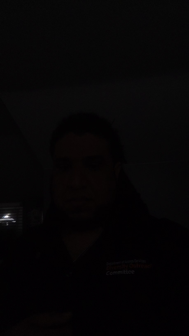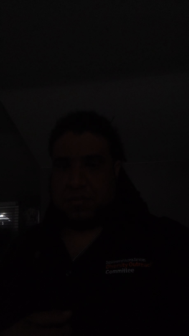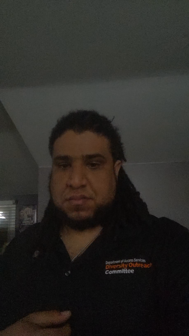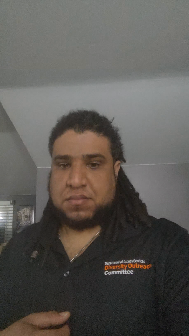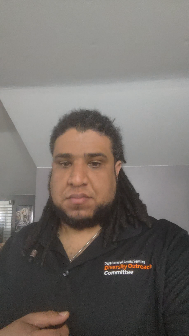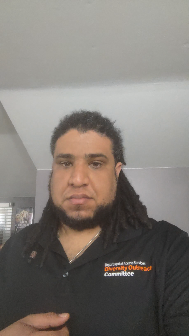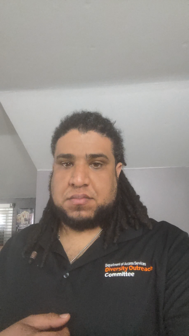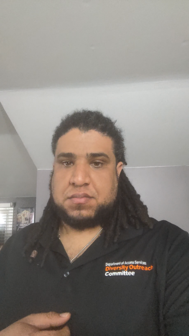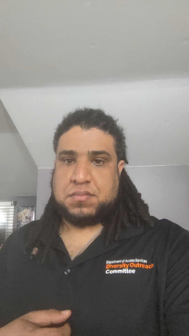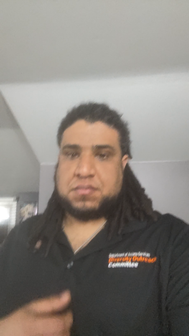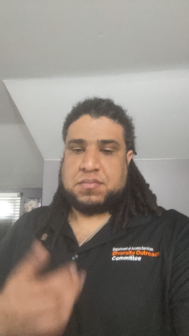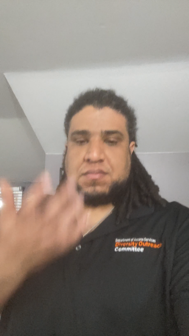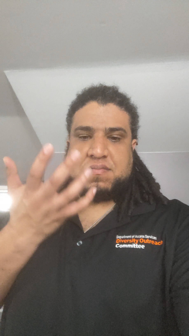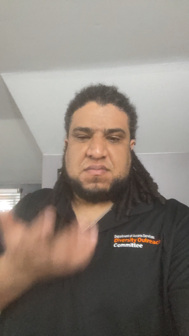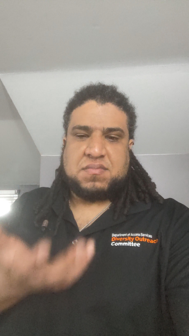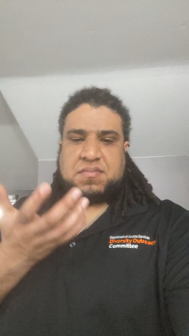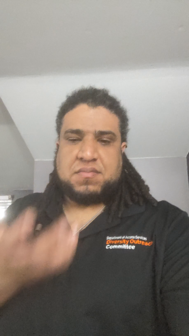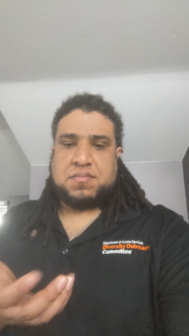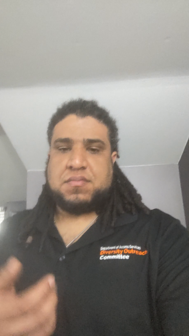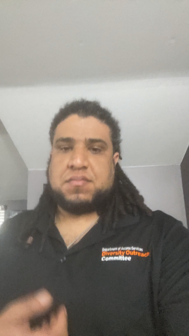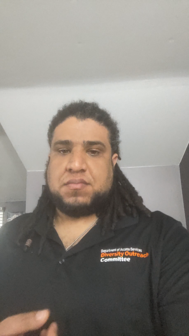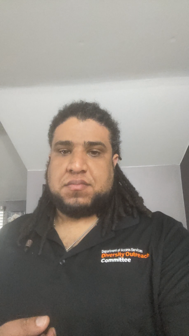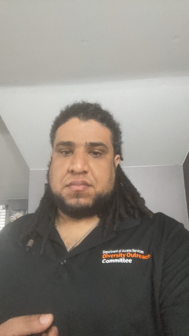heavy